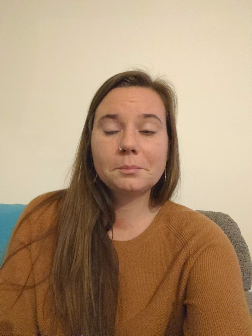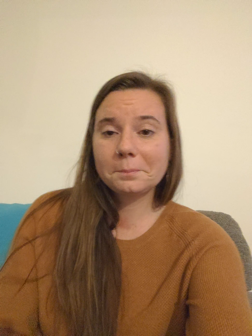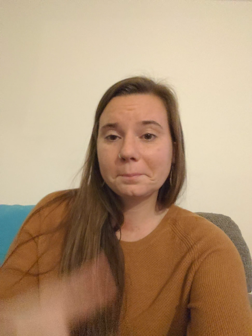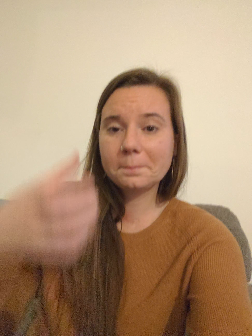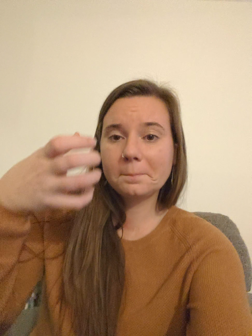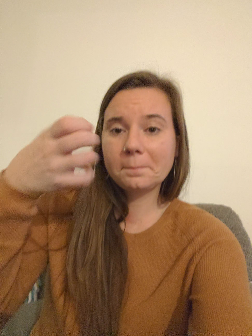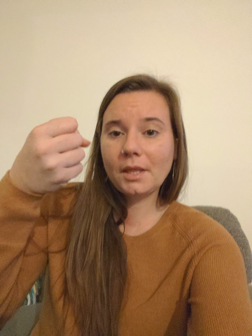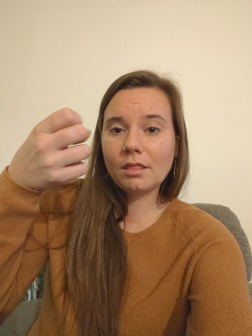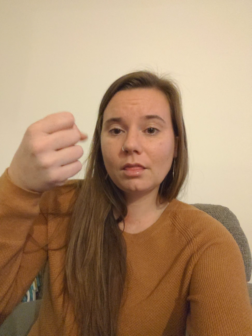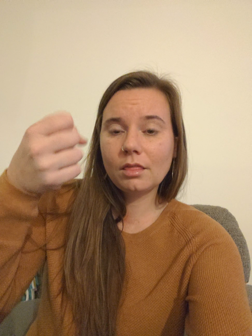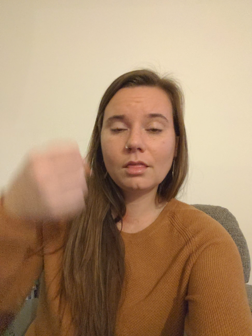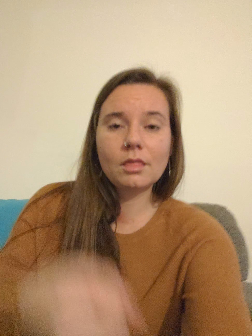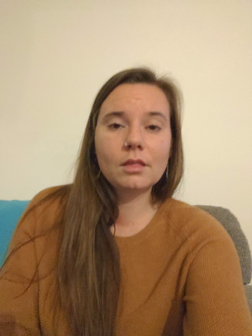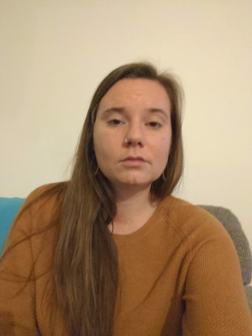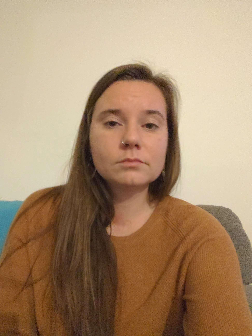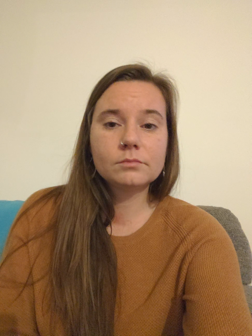milk